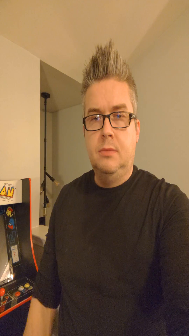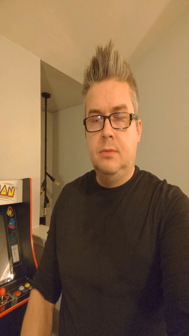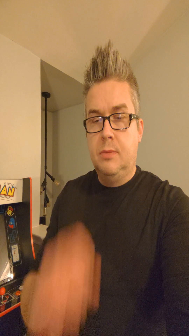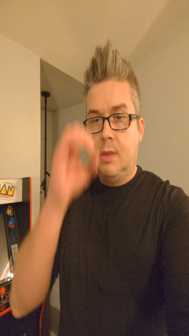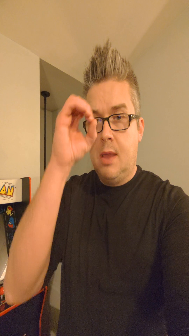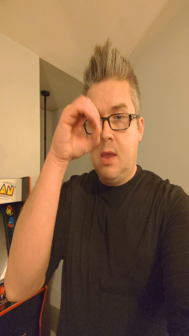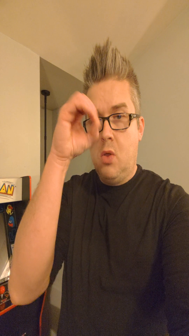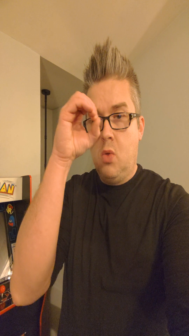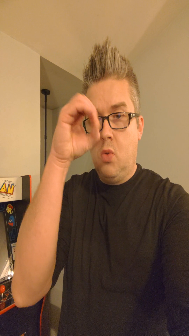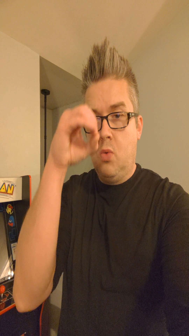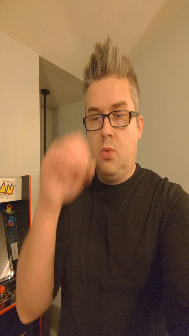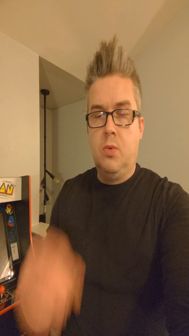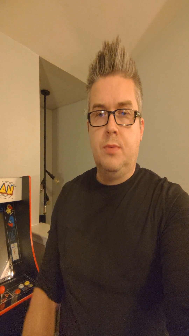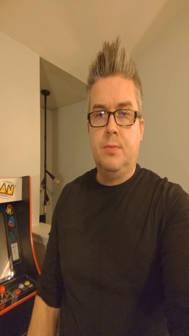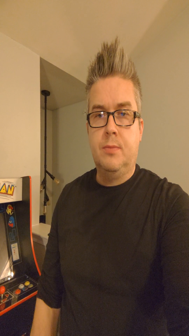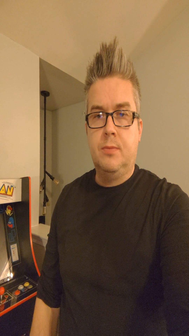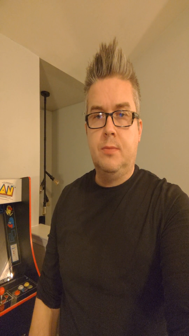owl